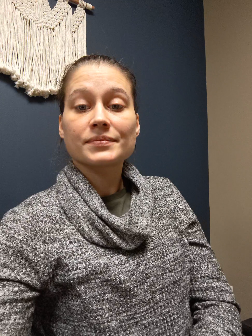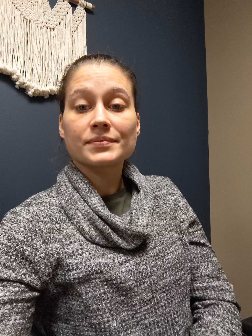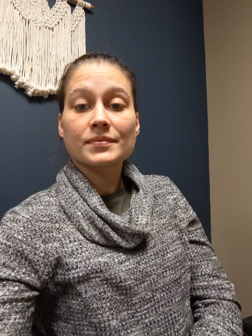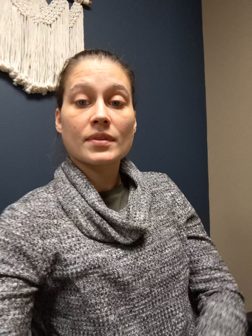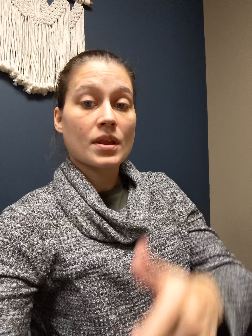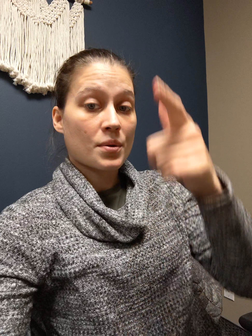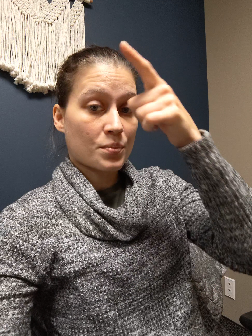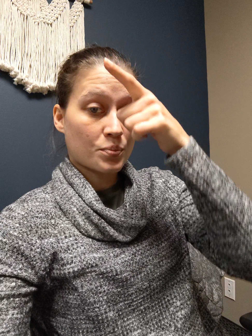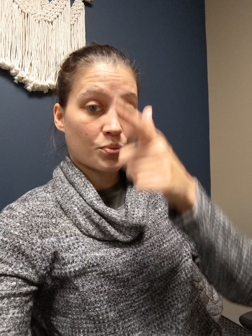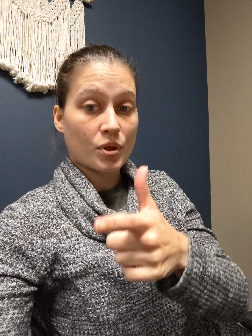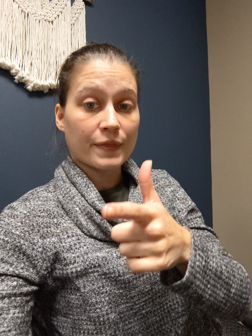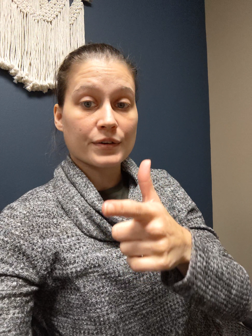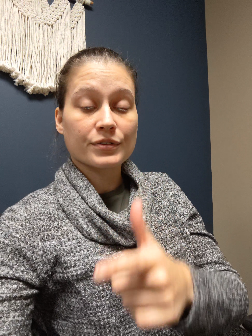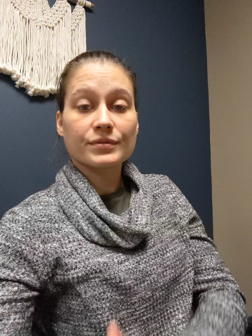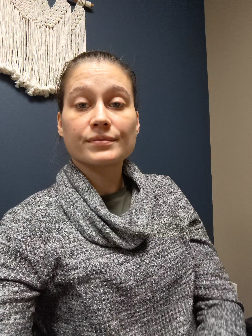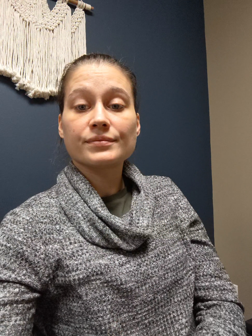brother